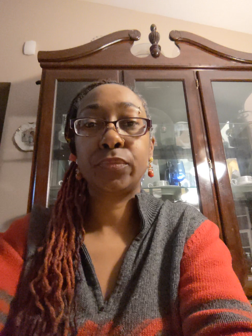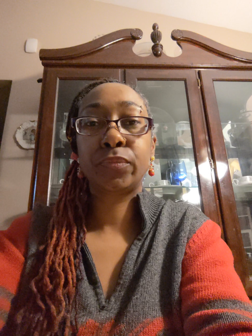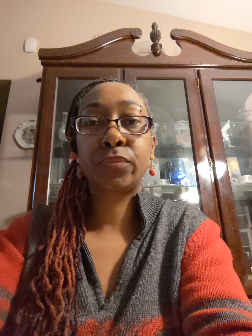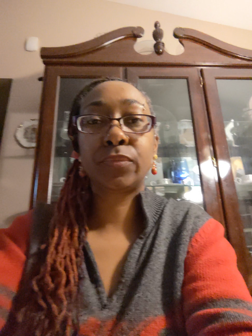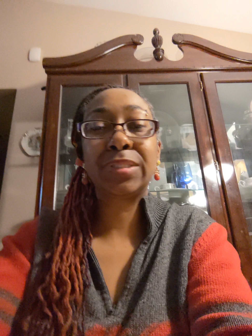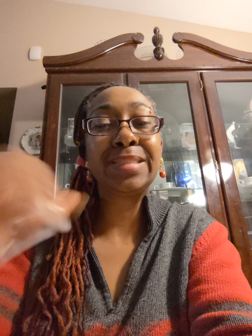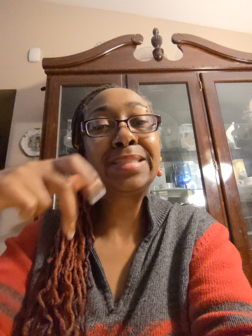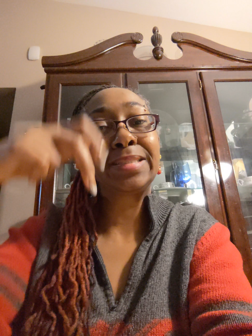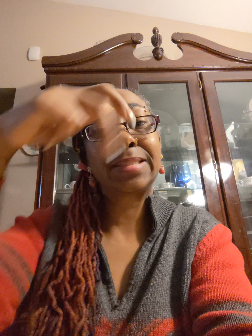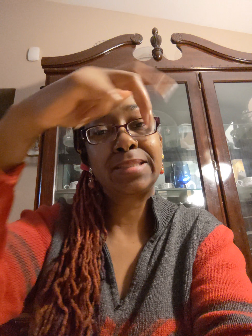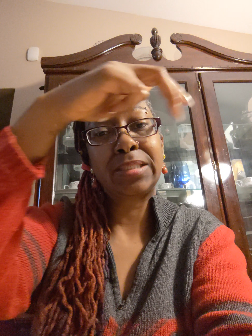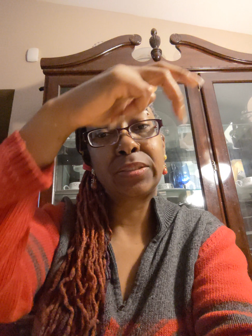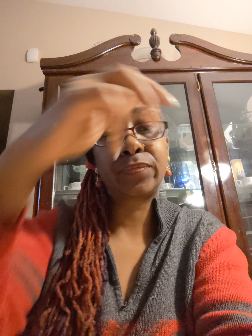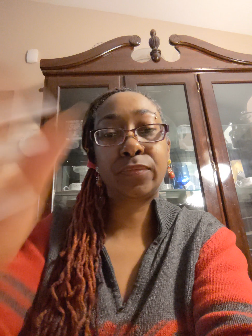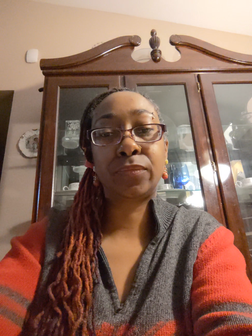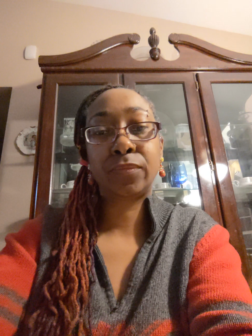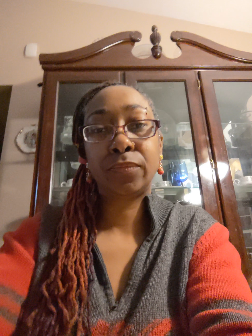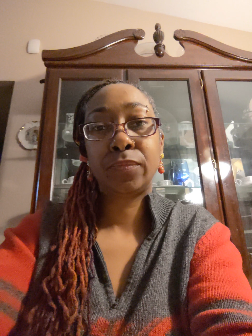stairs